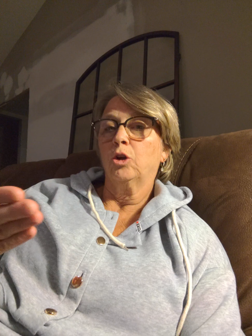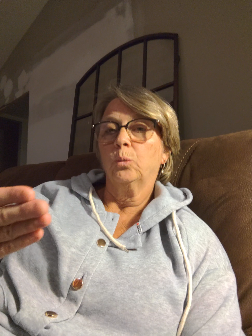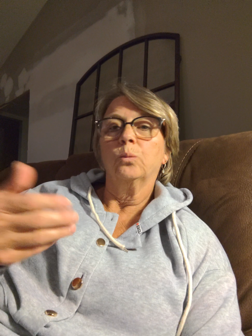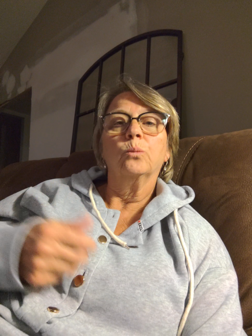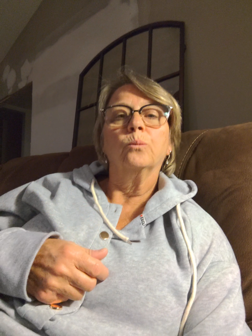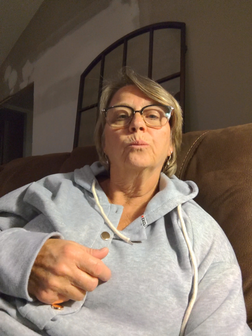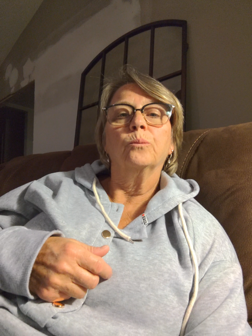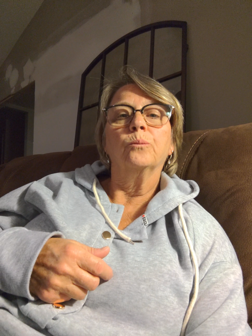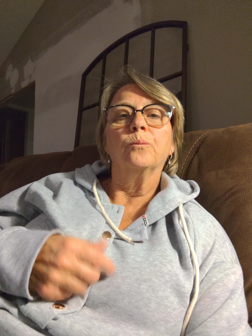thank you